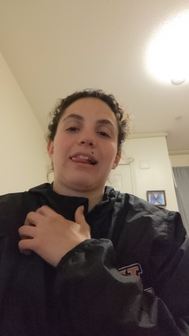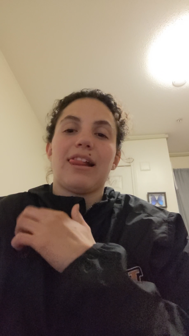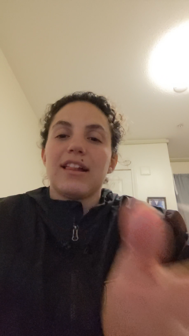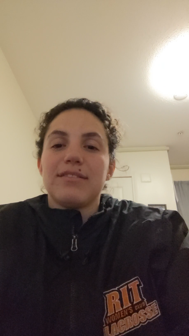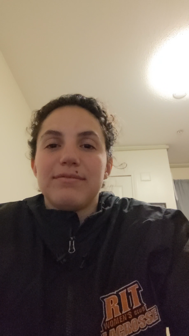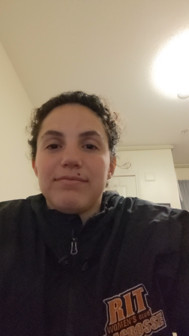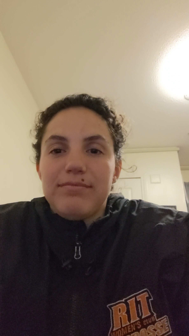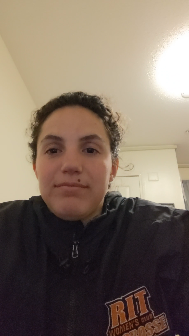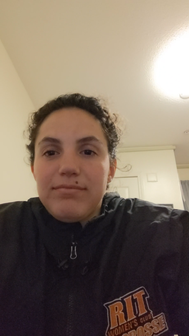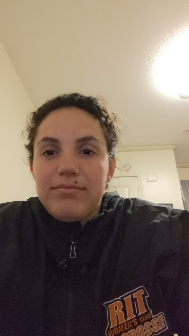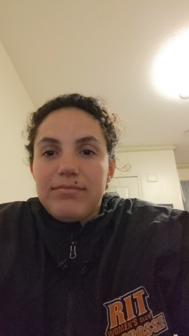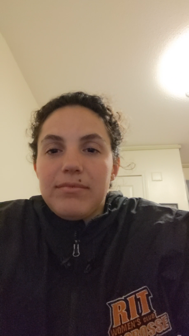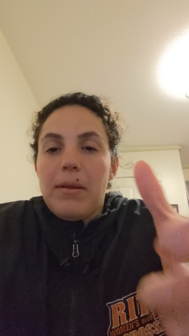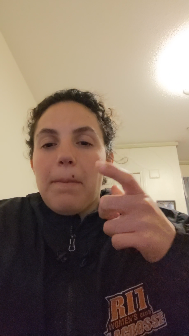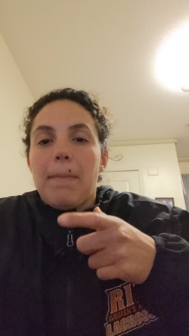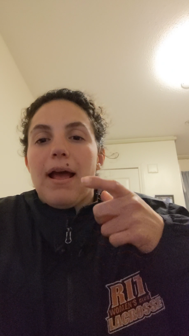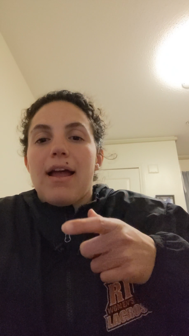plate